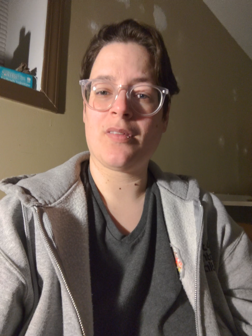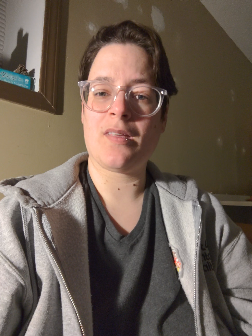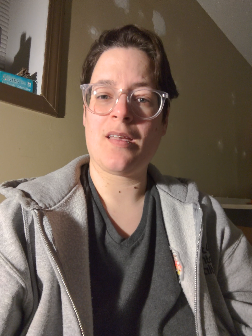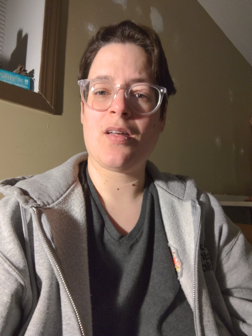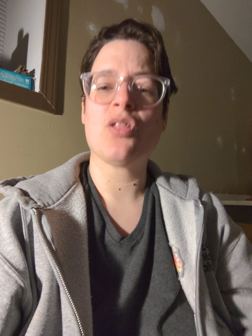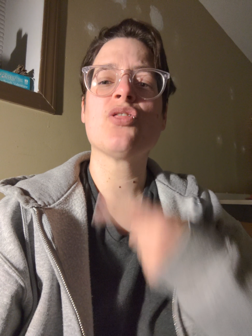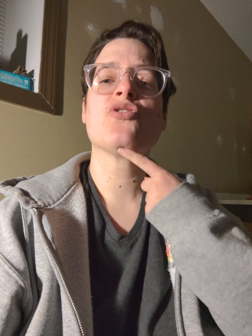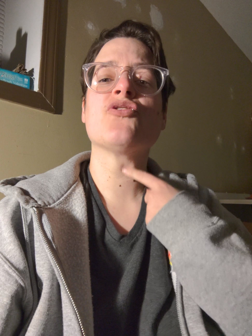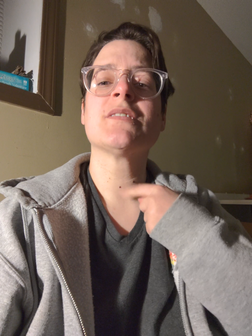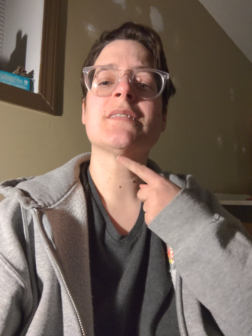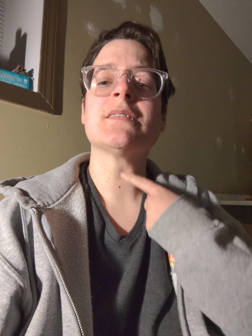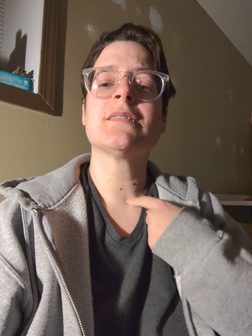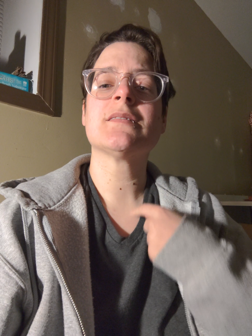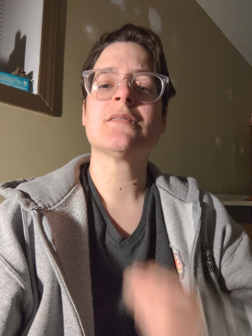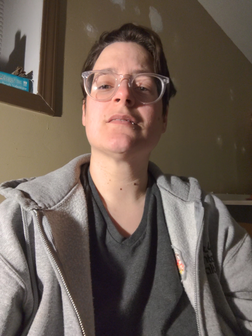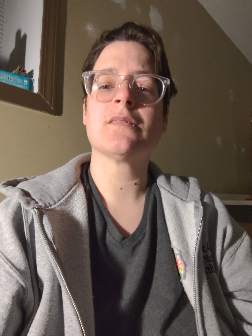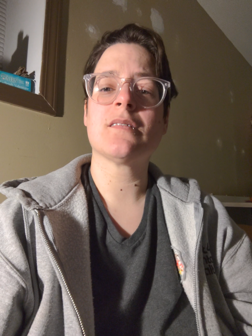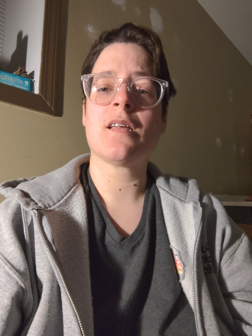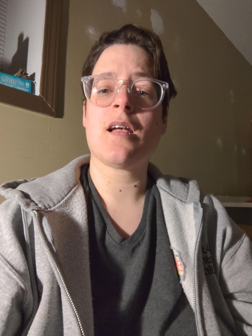thirsty